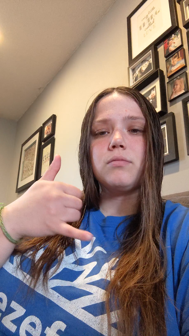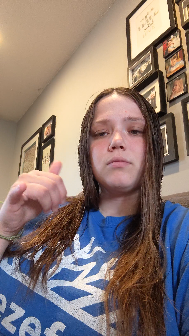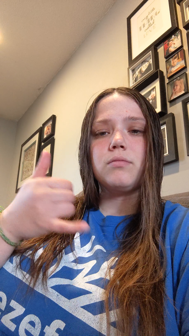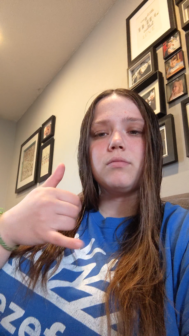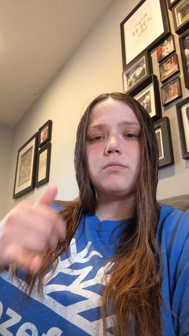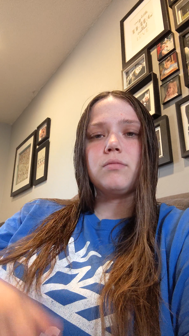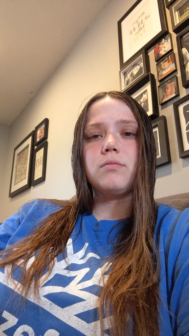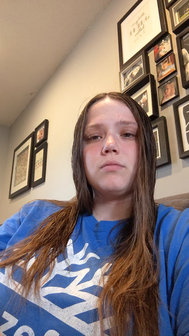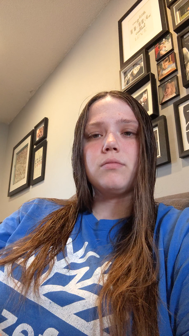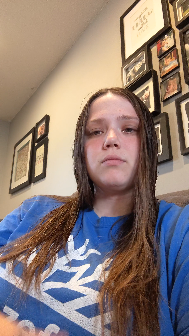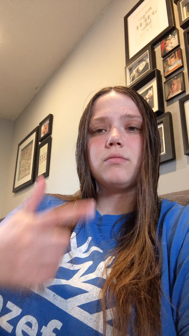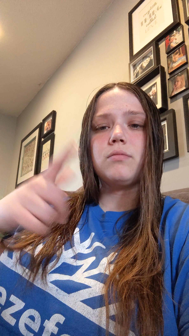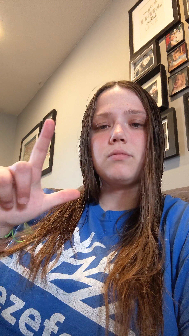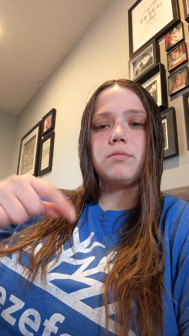let me